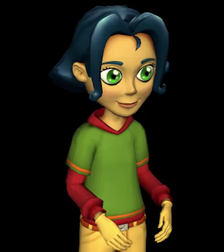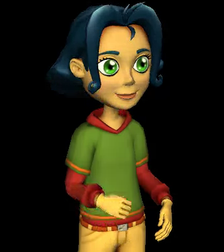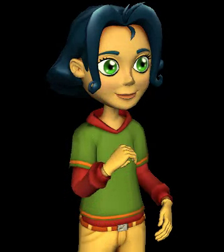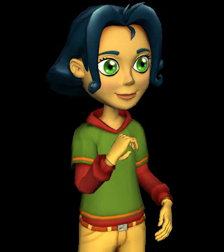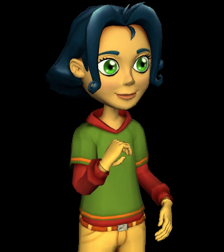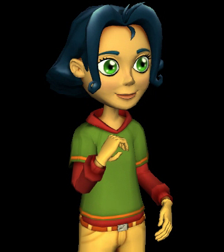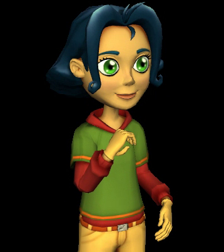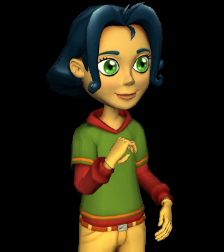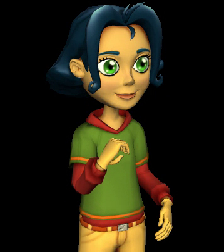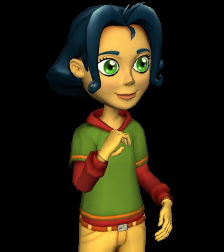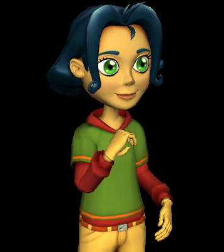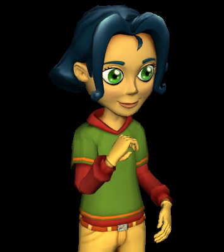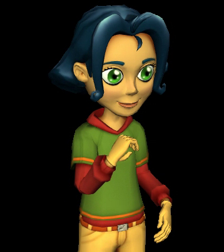أكتوبر